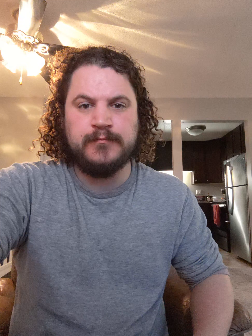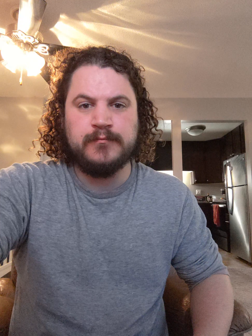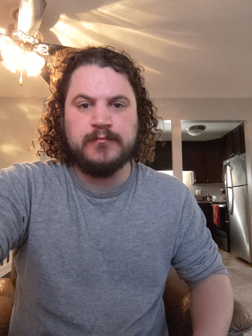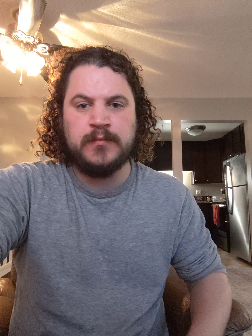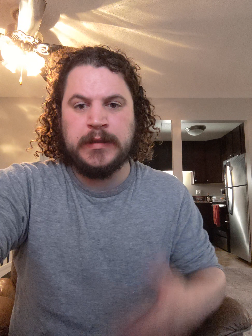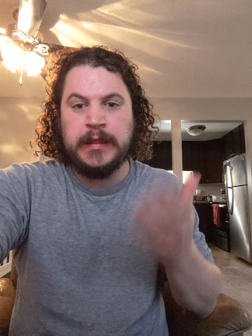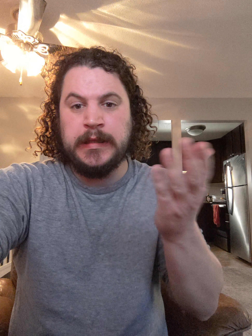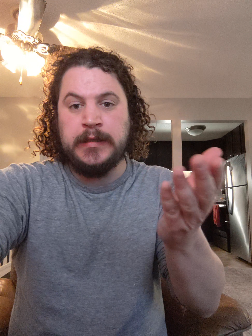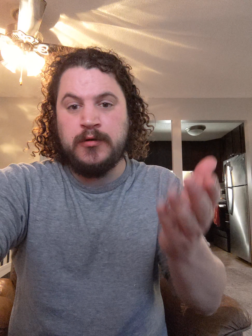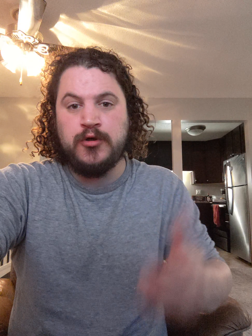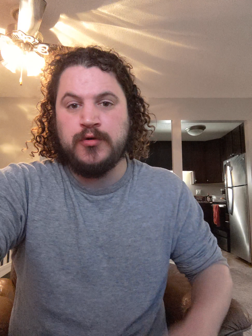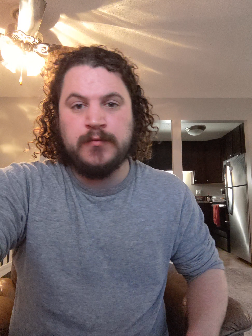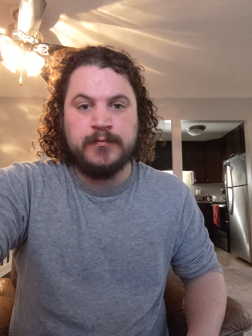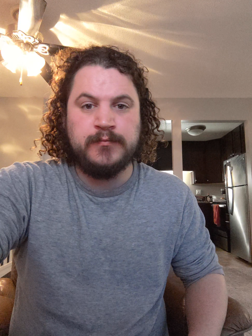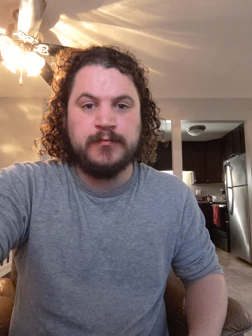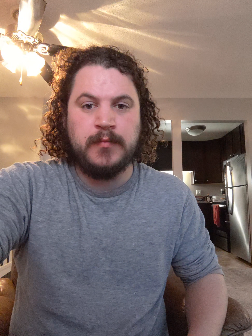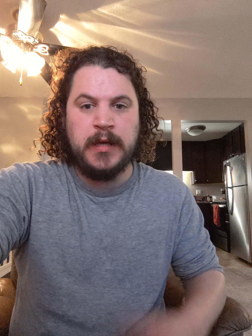there